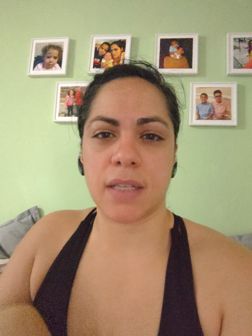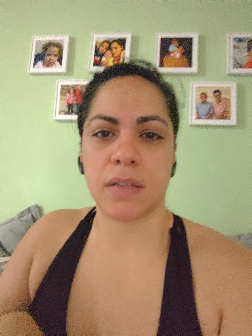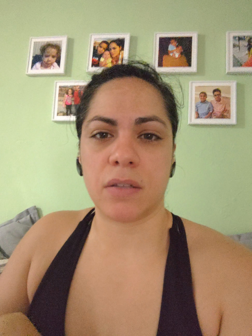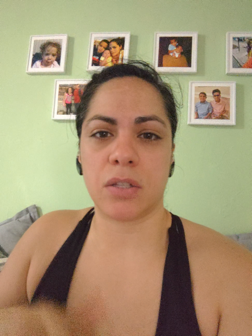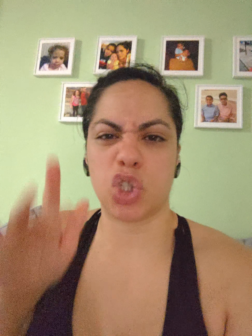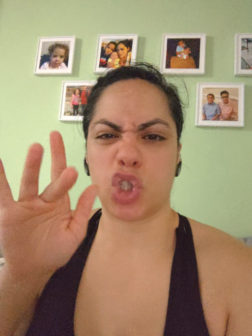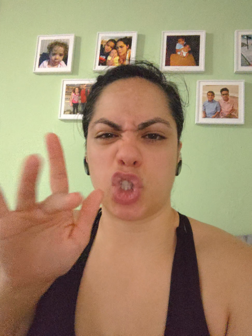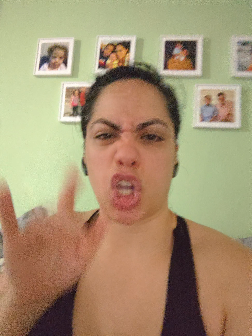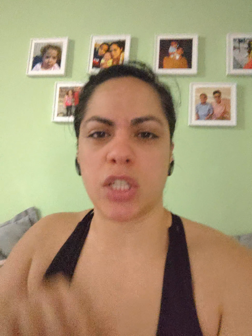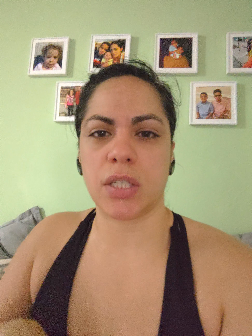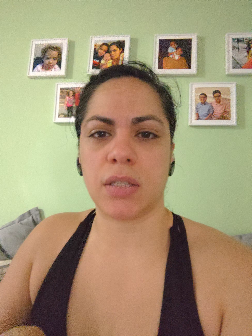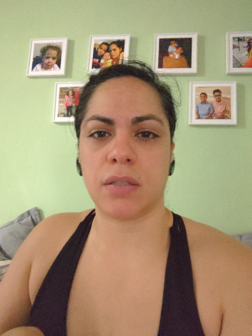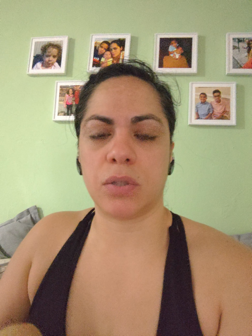touch